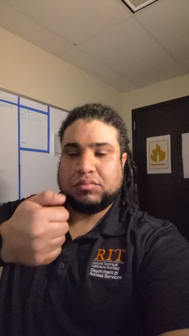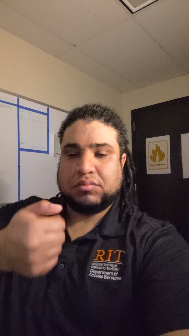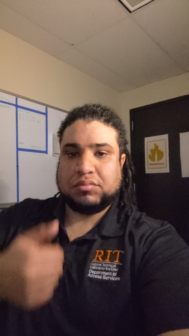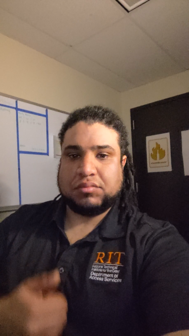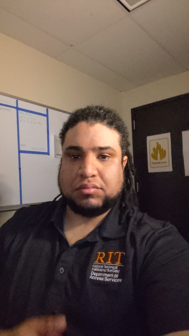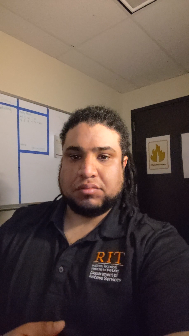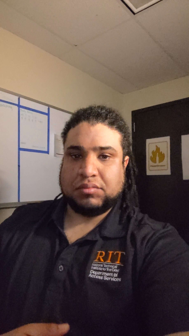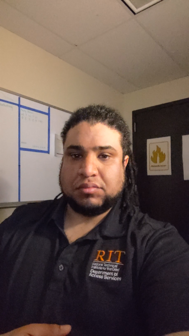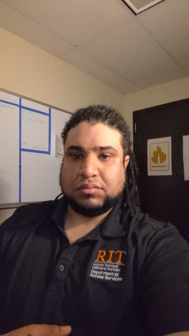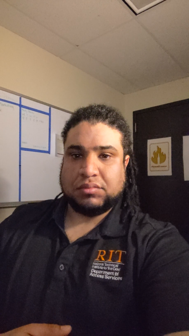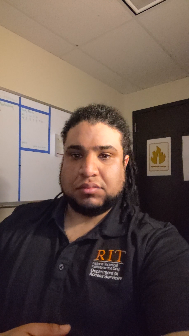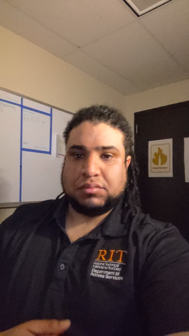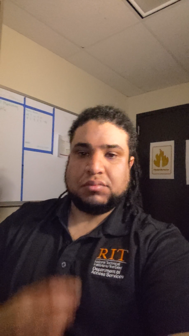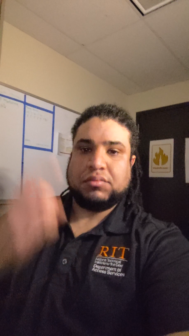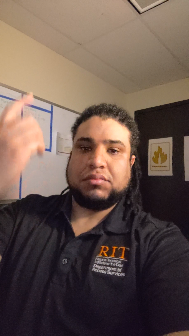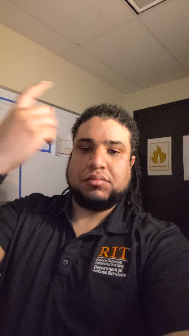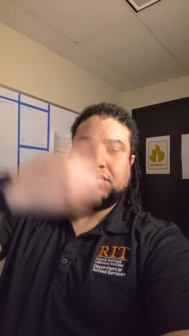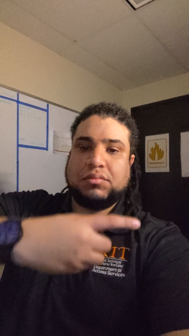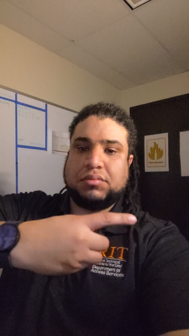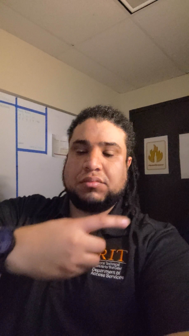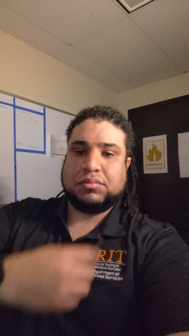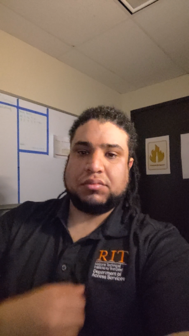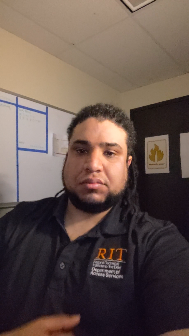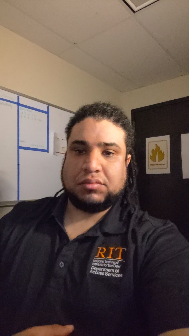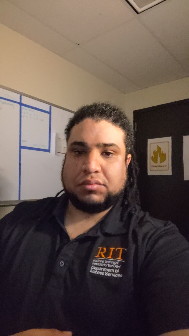day